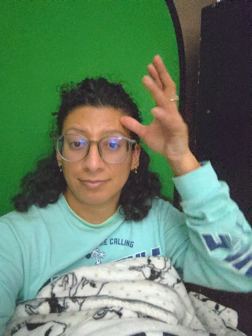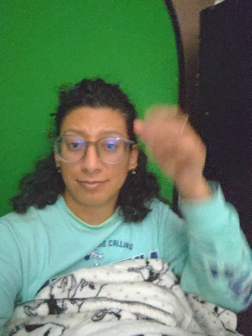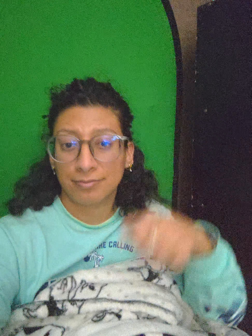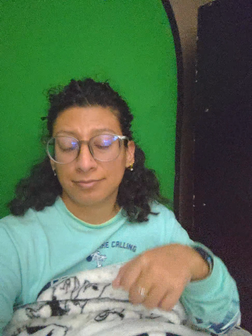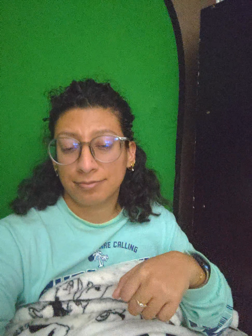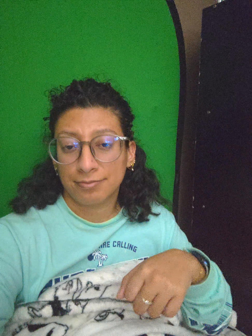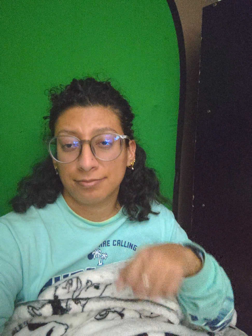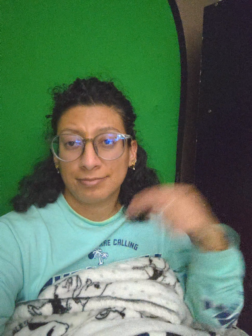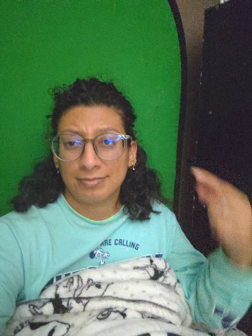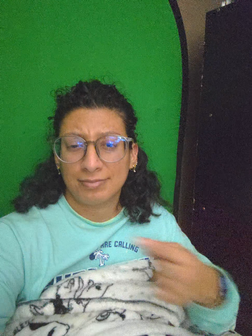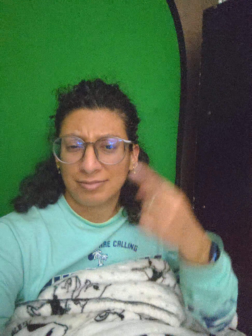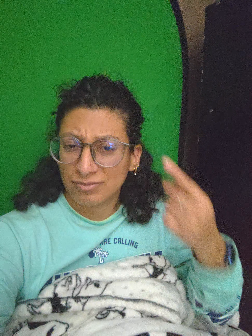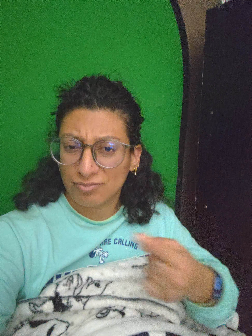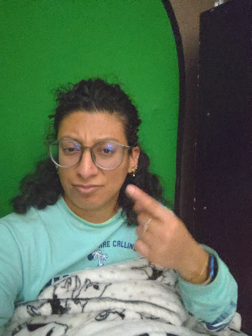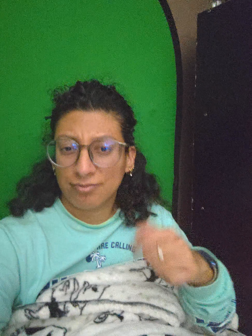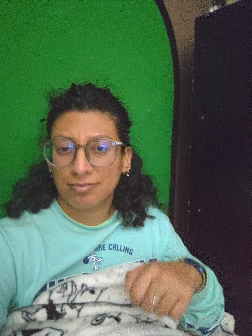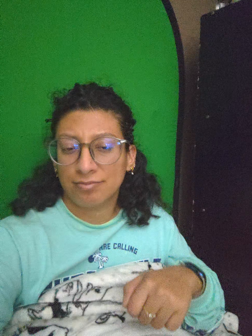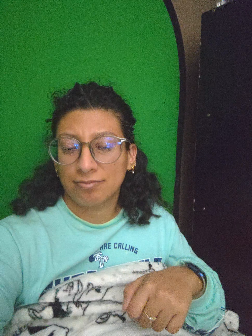owie